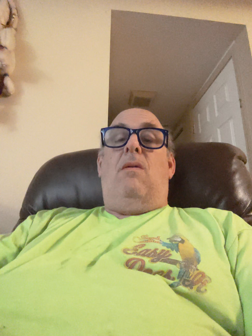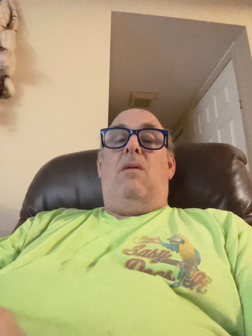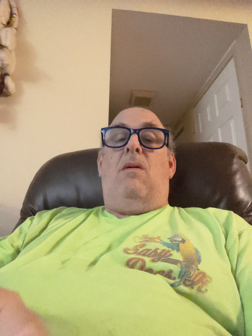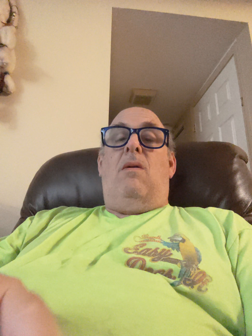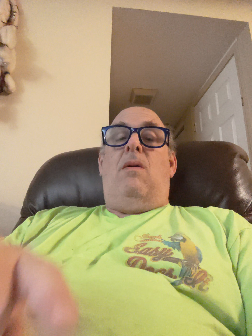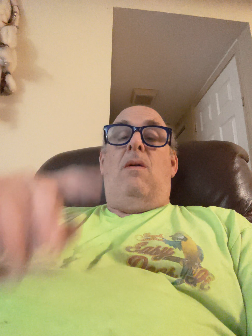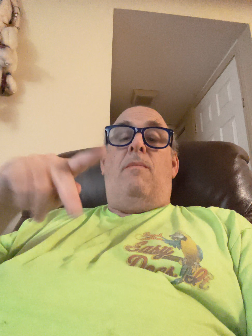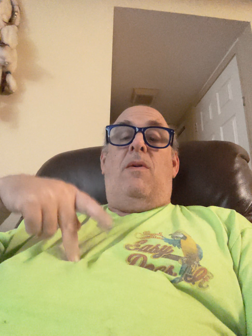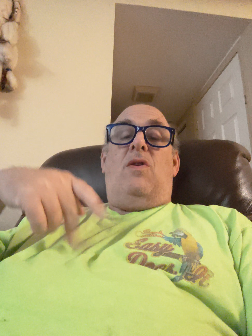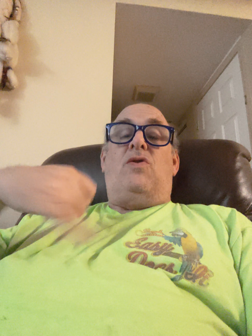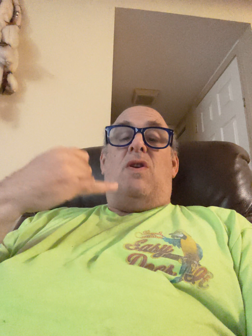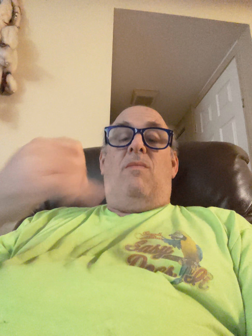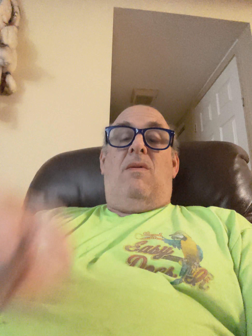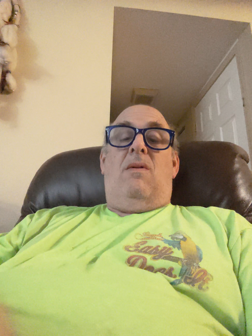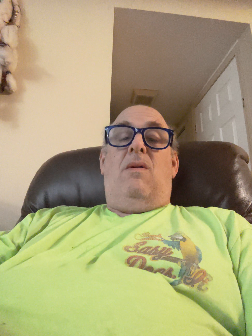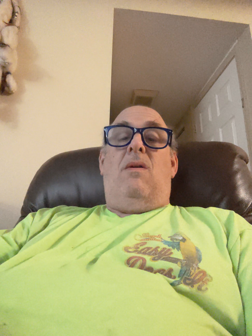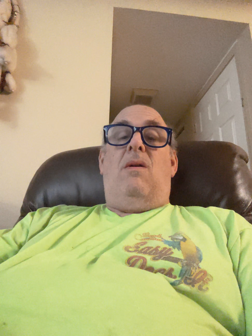pajamas